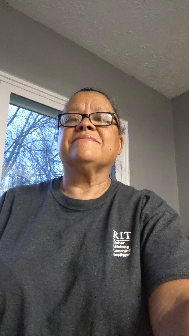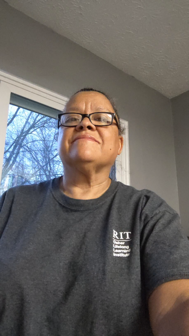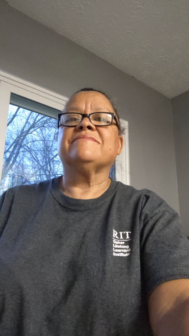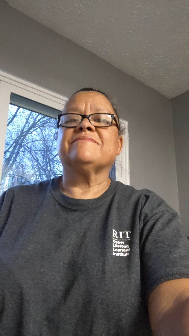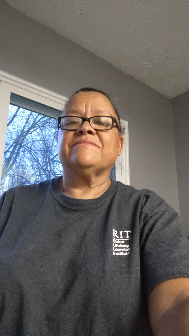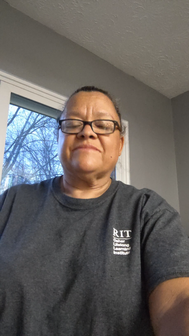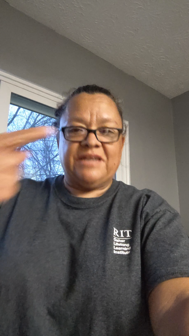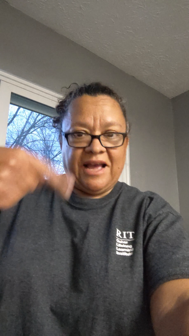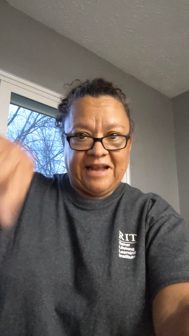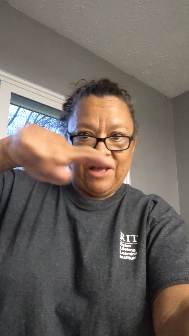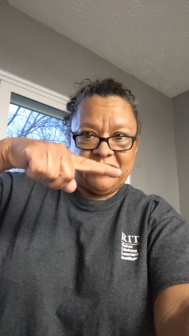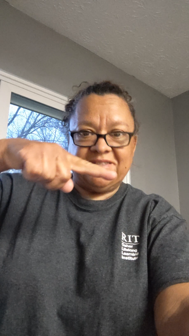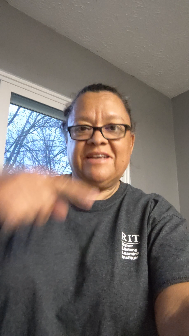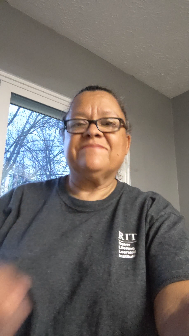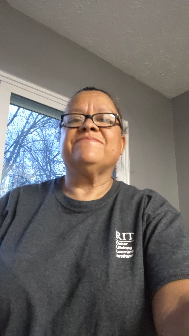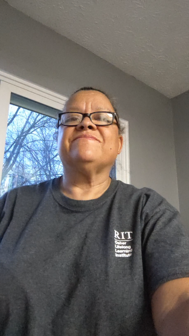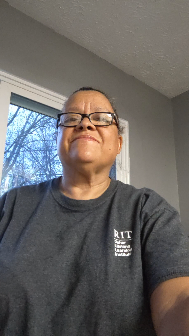around